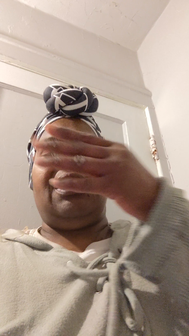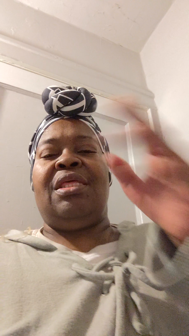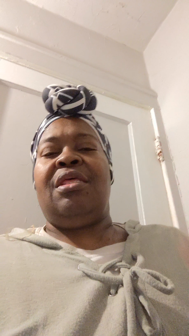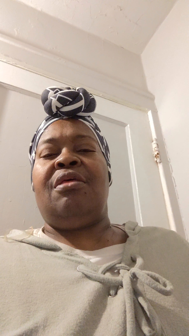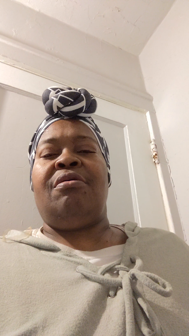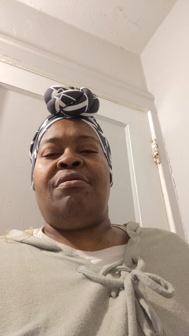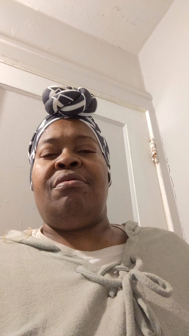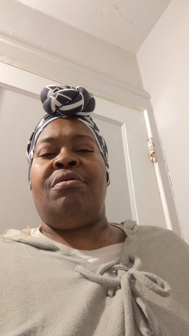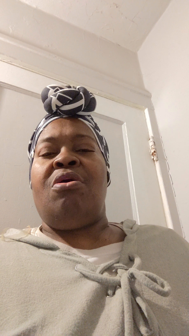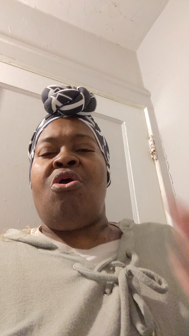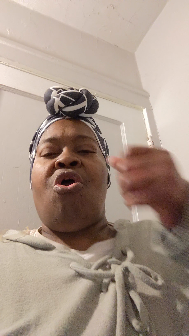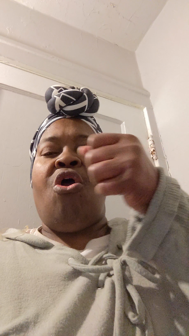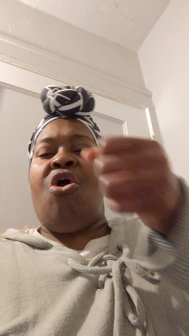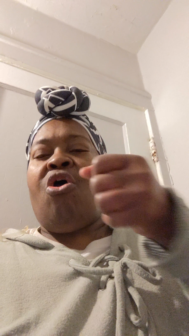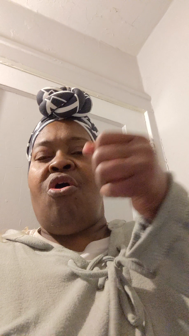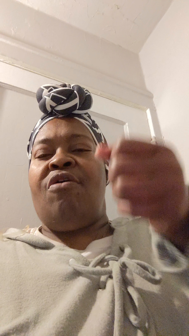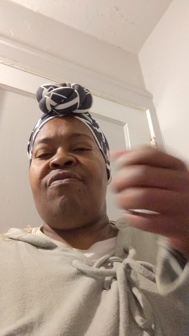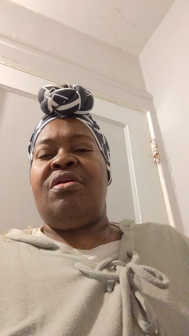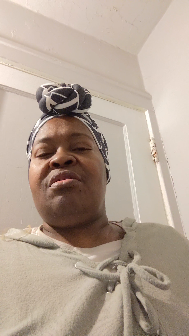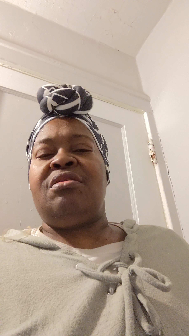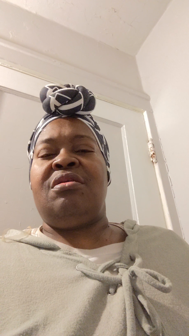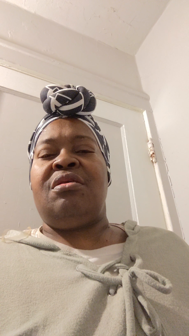coffee